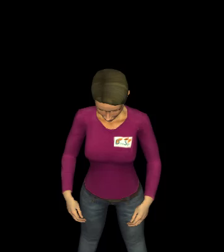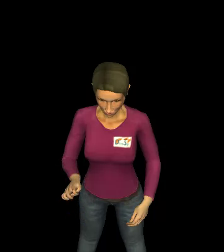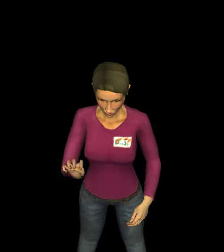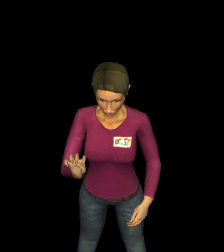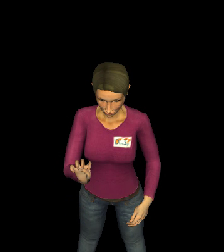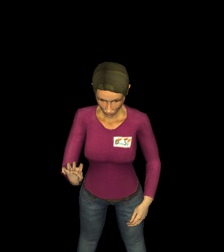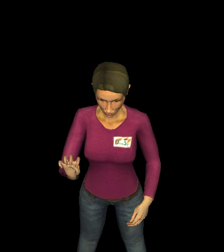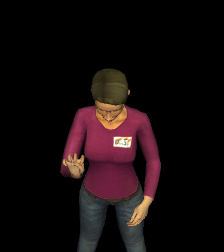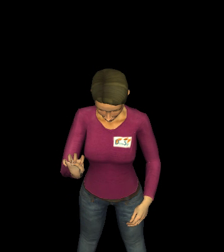أوروبا